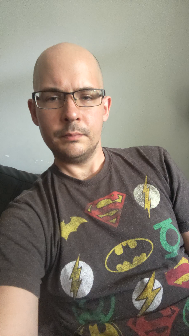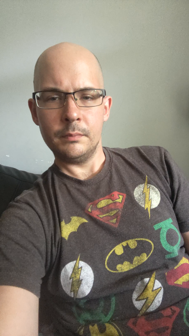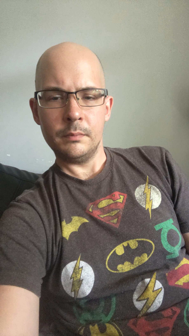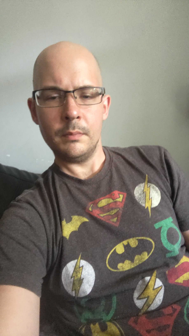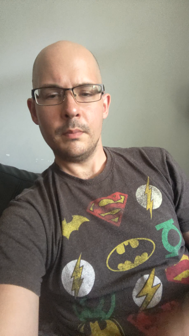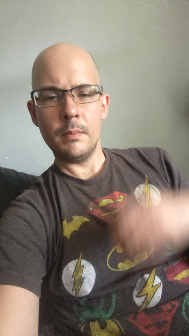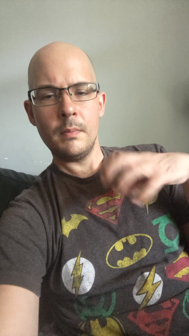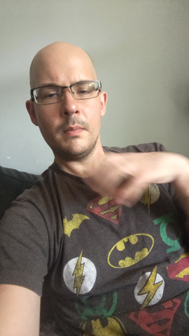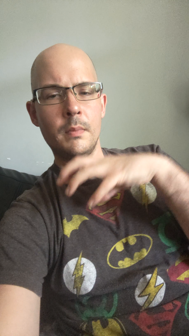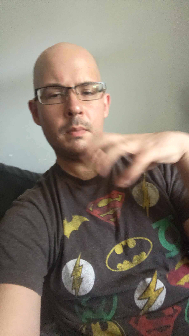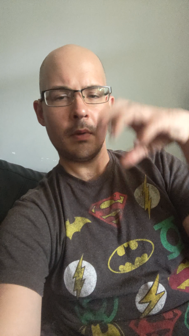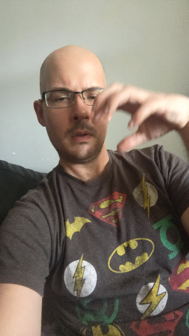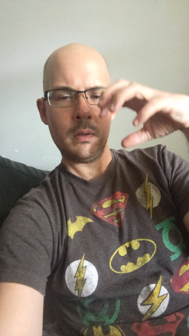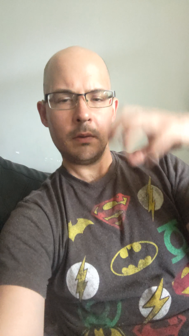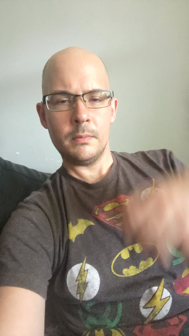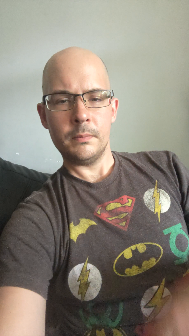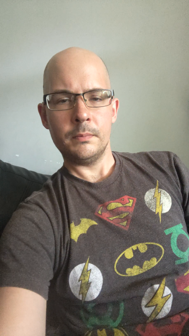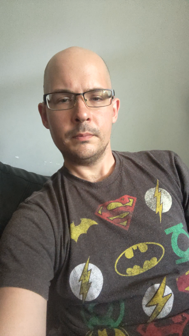block